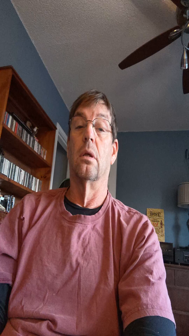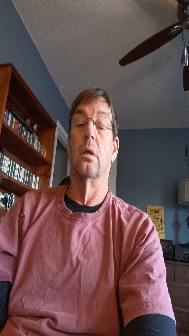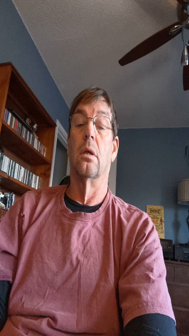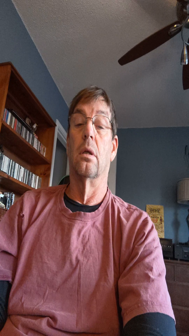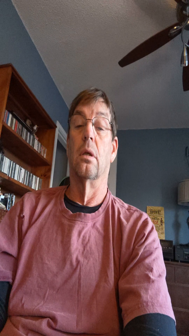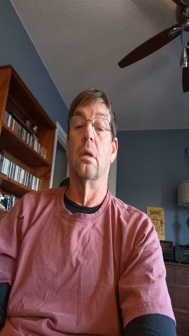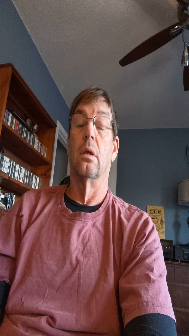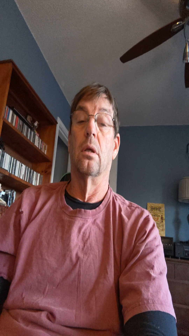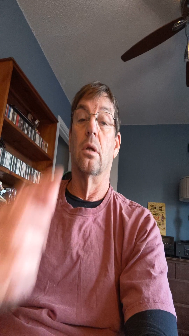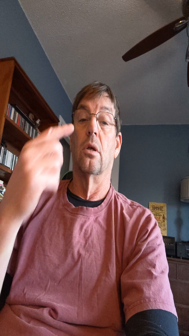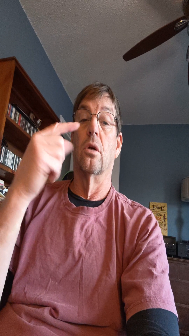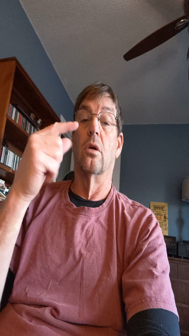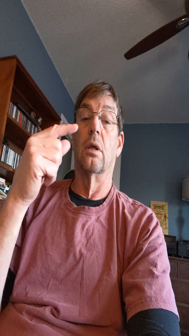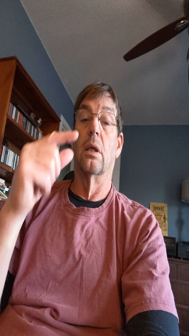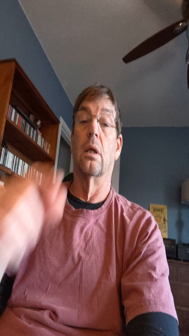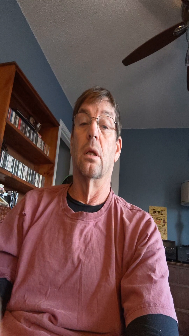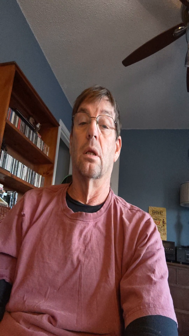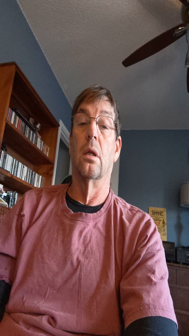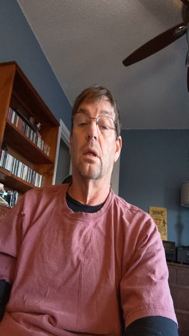green